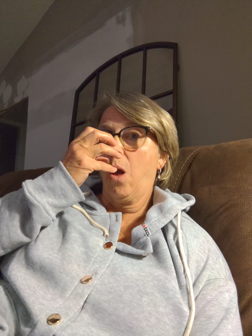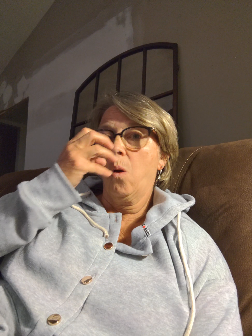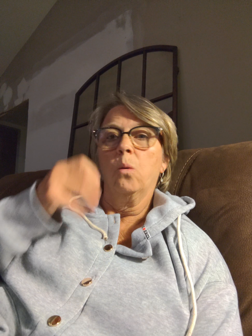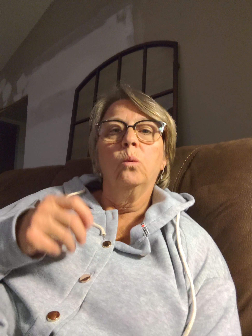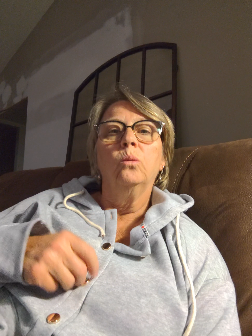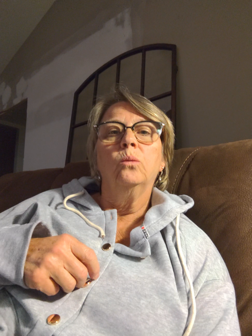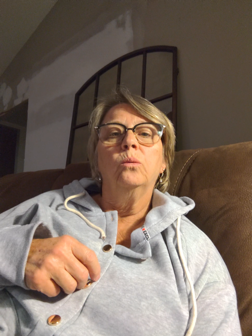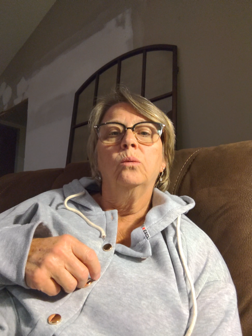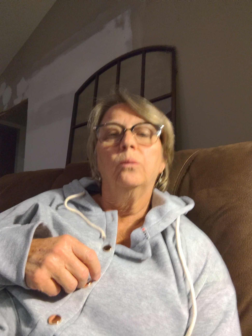clown